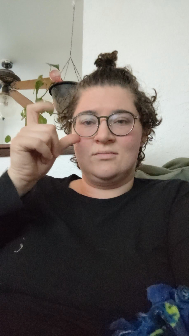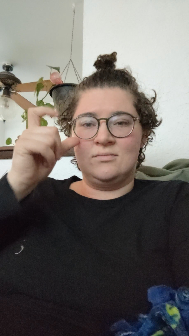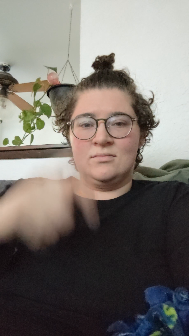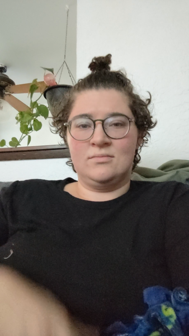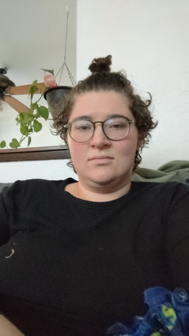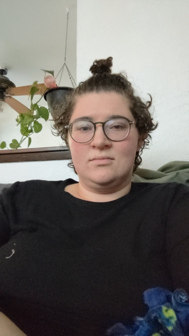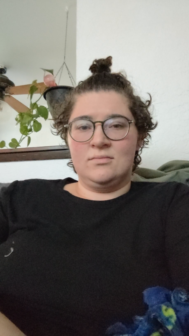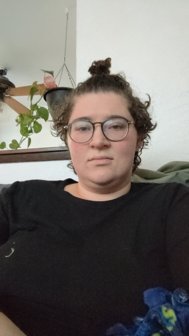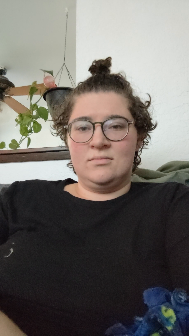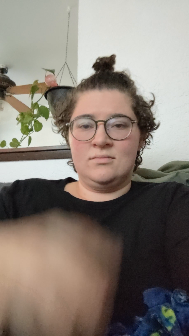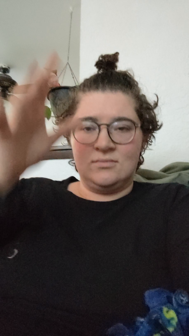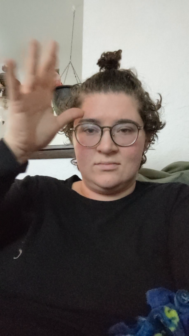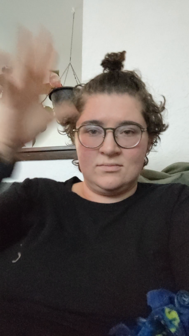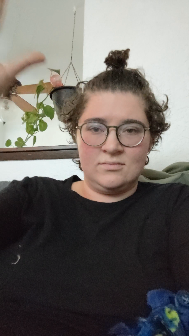deer